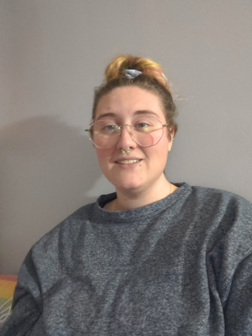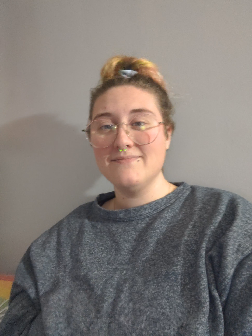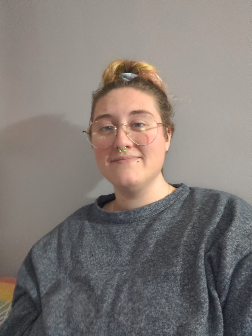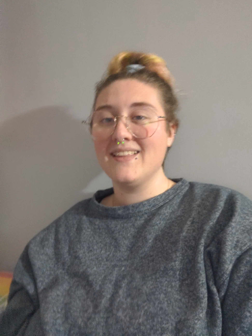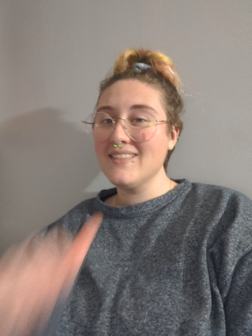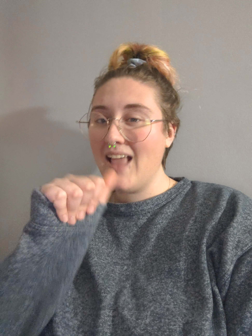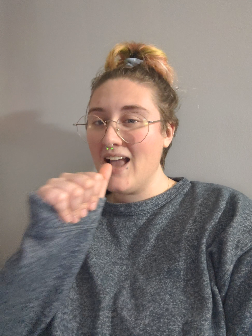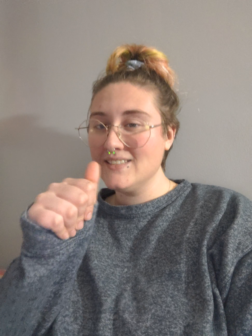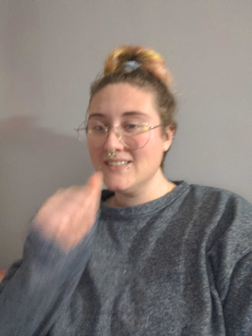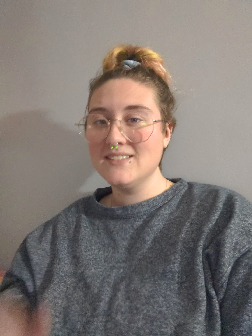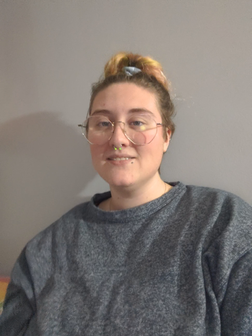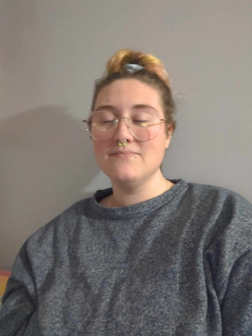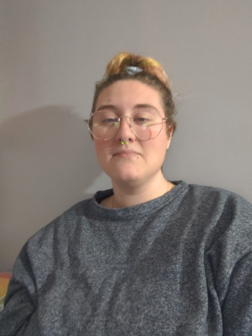nuts